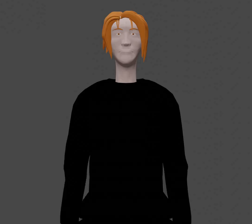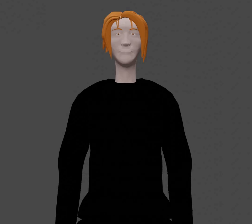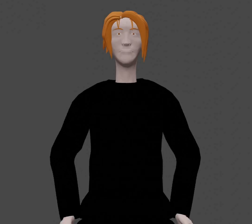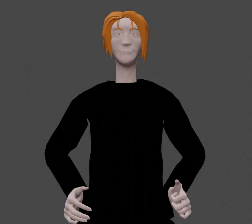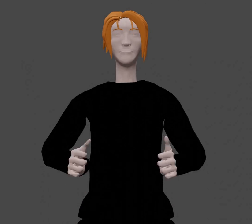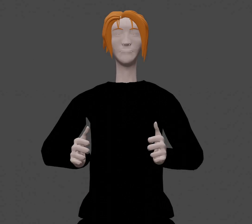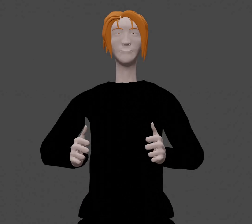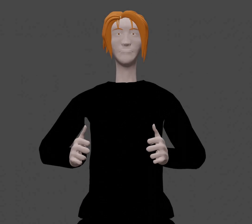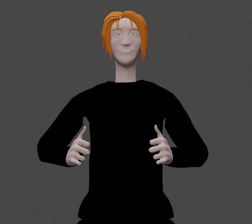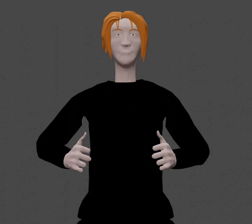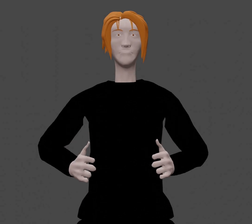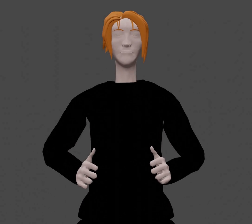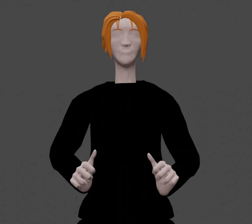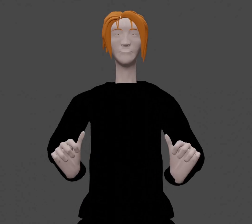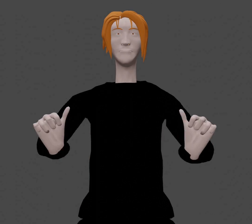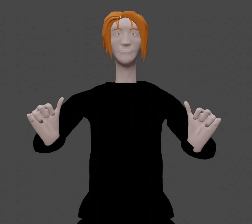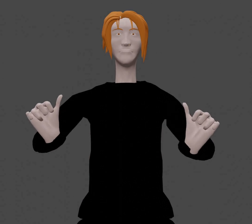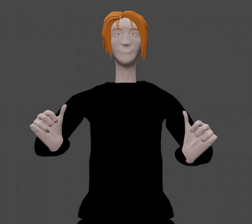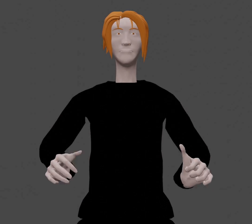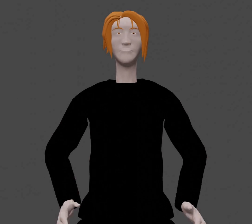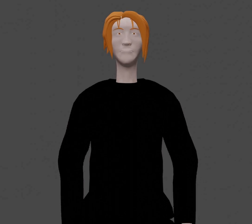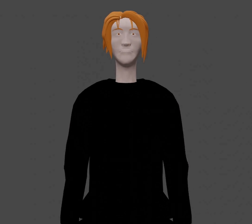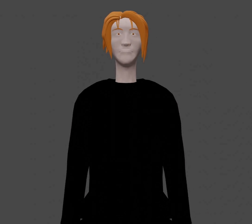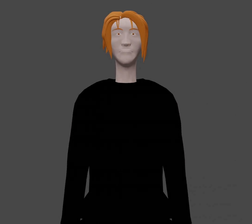Attempt